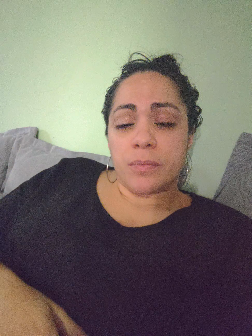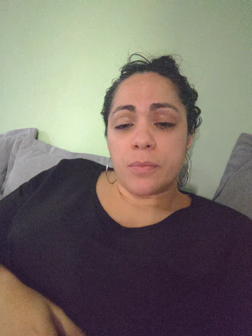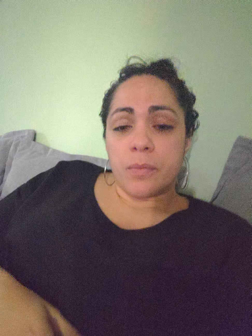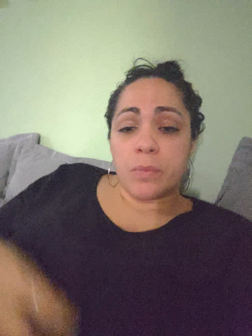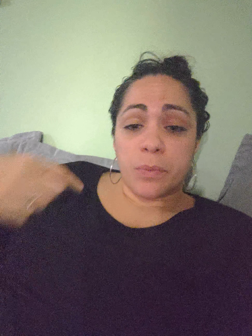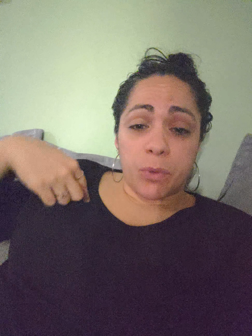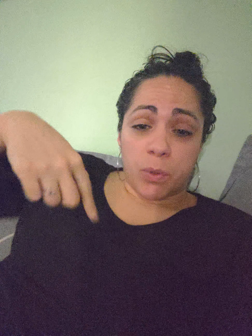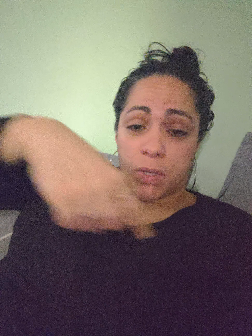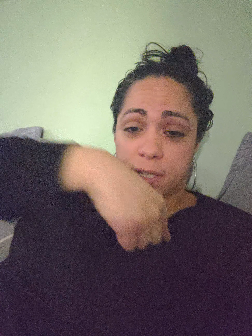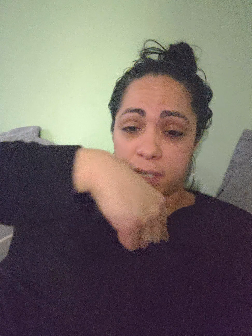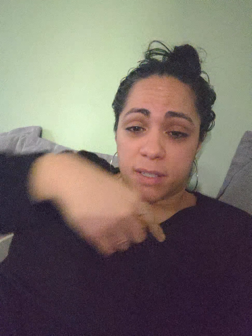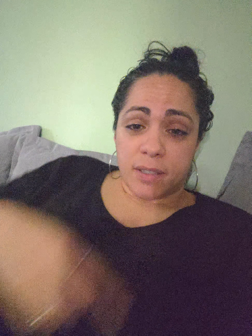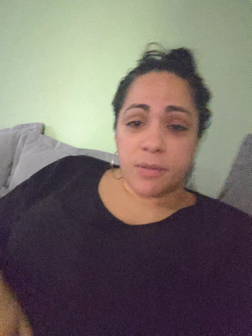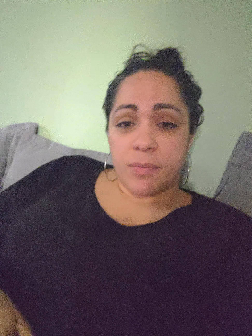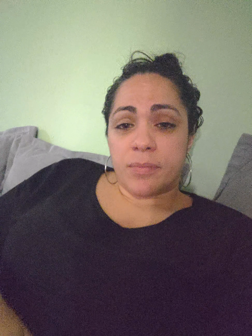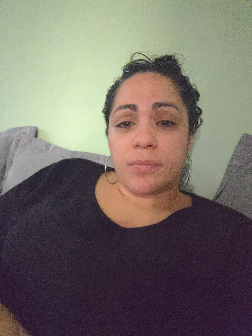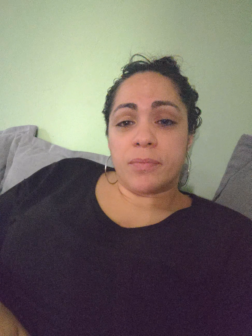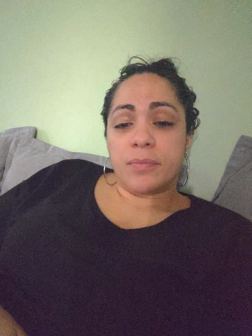we